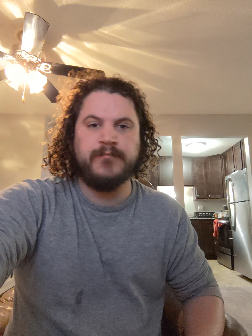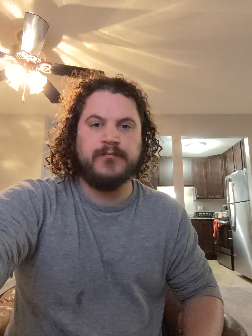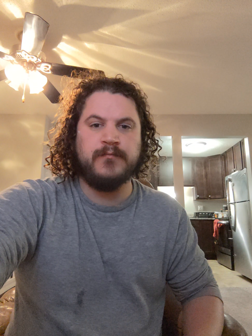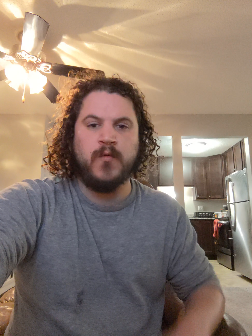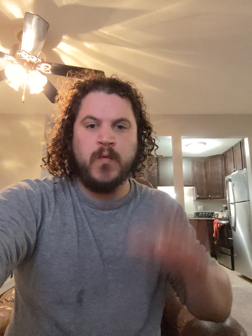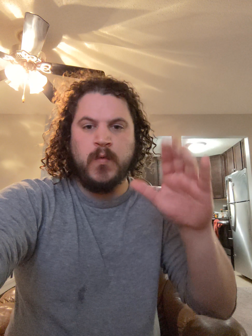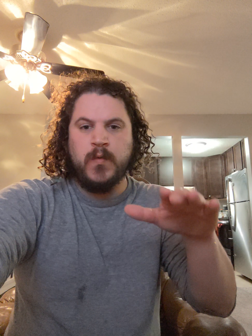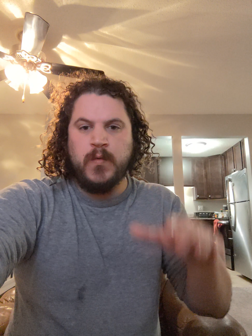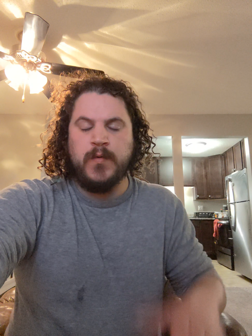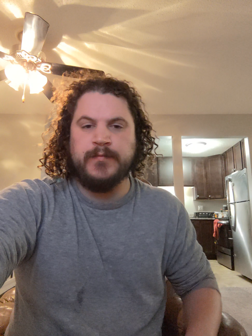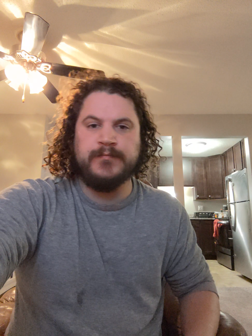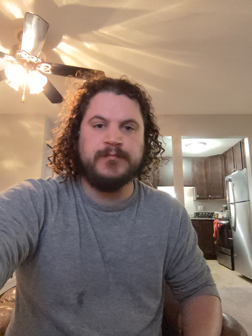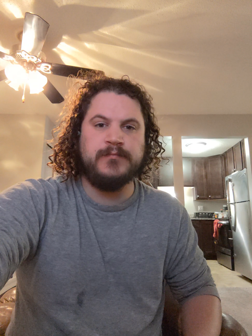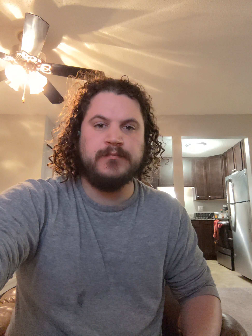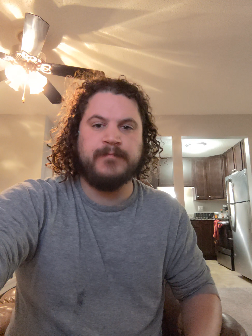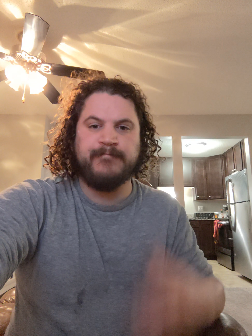on